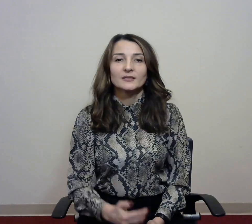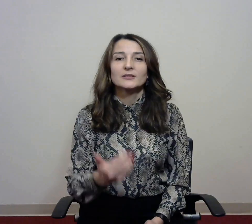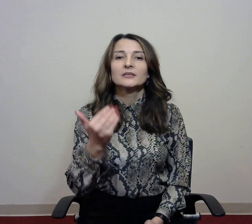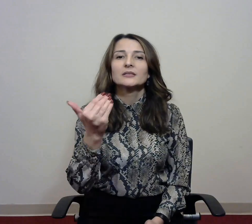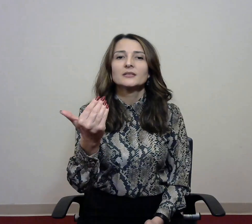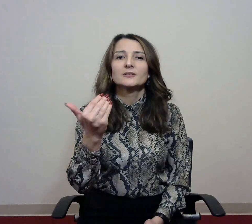siz